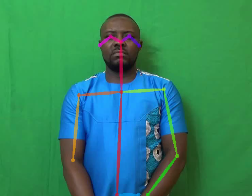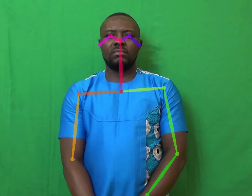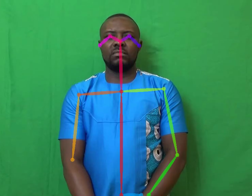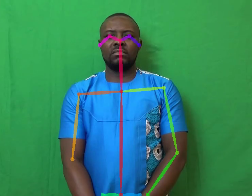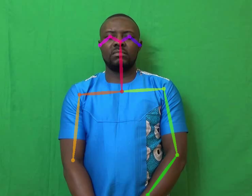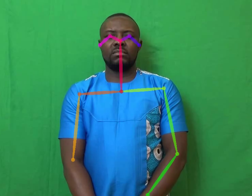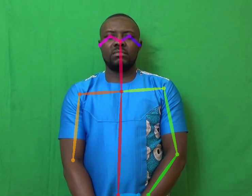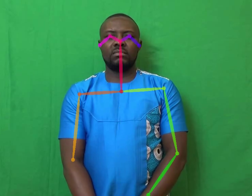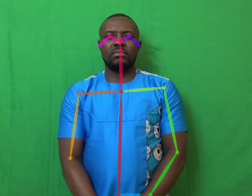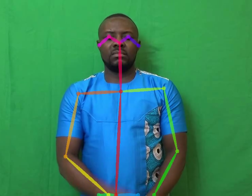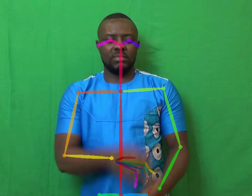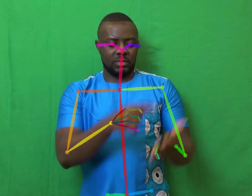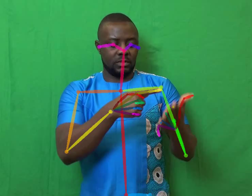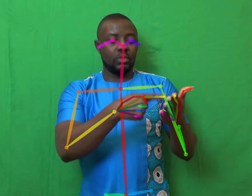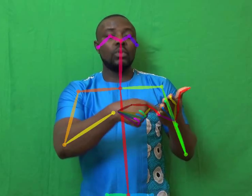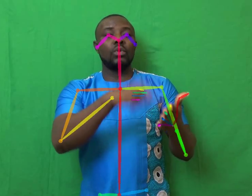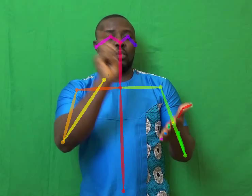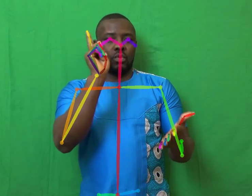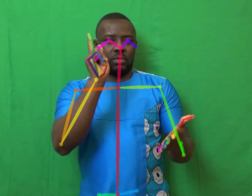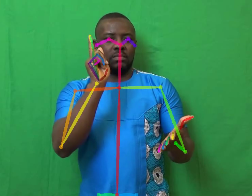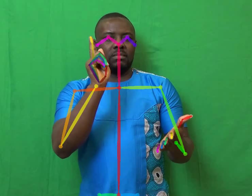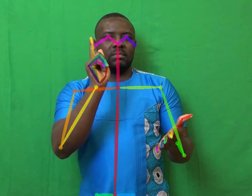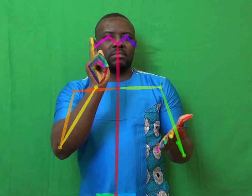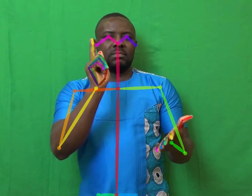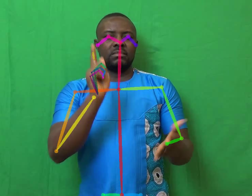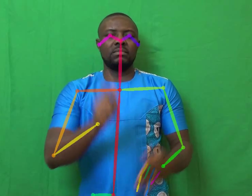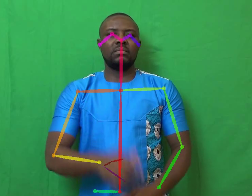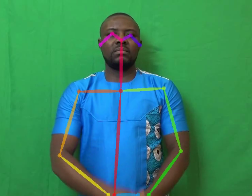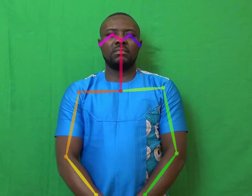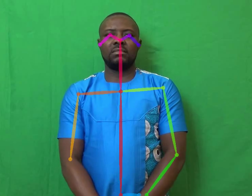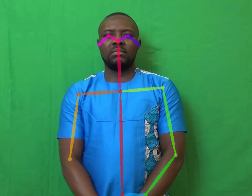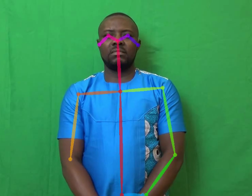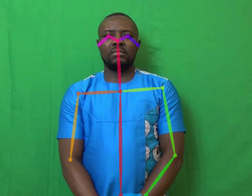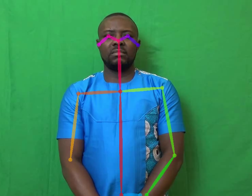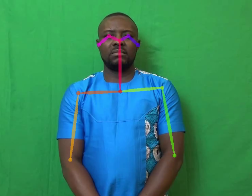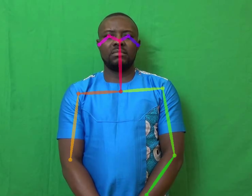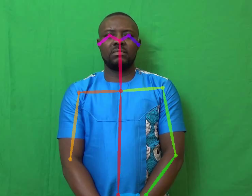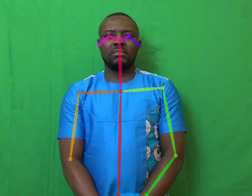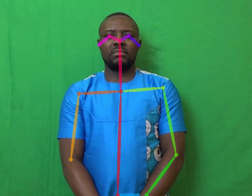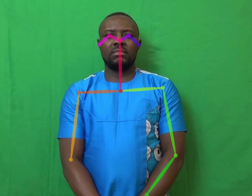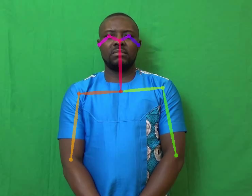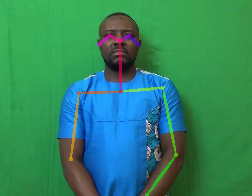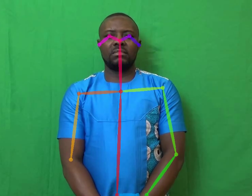correct